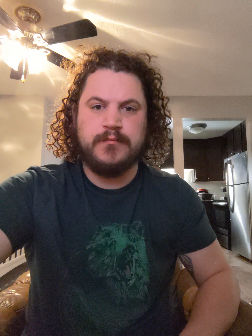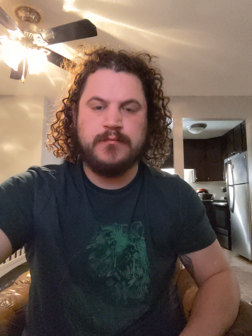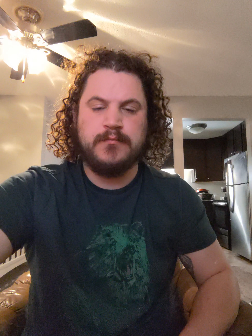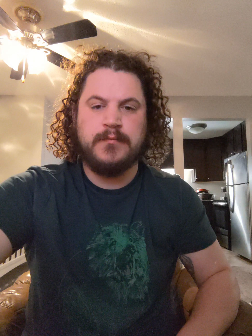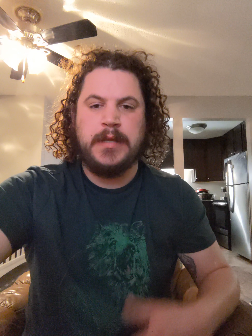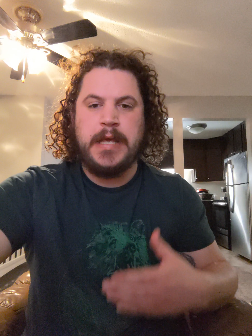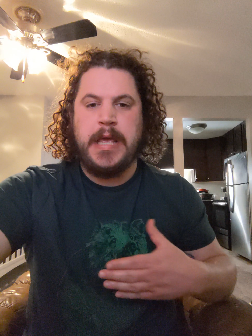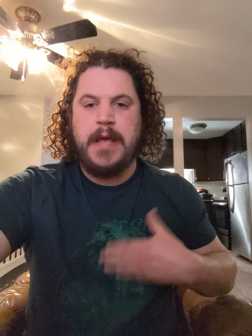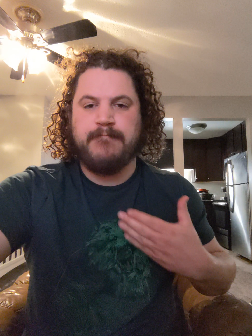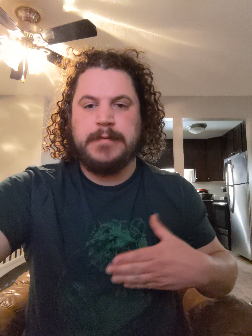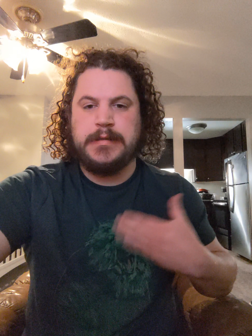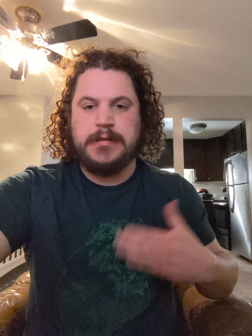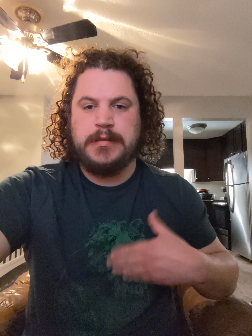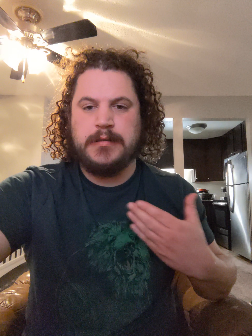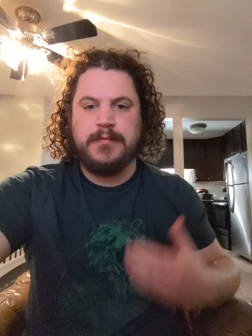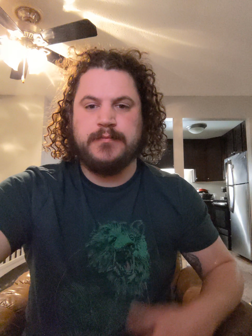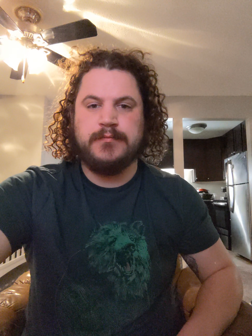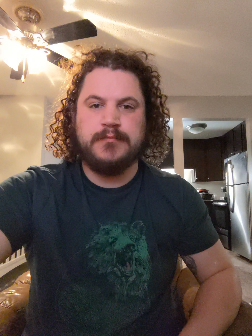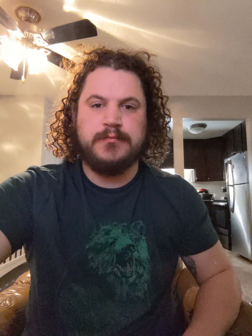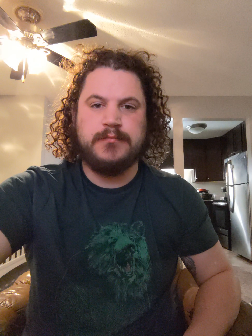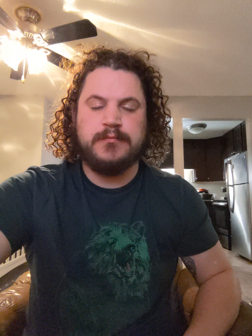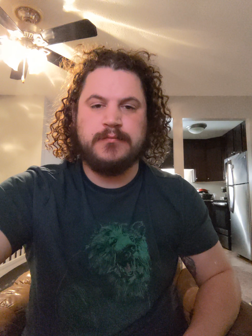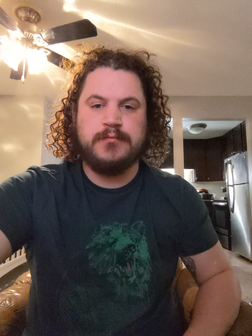happy